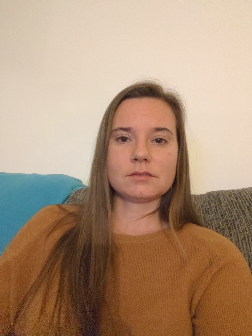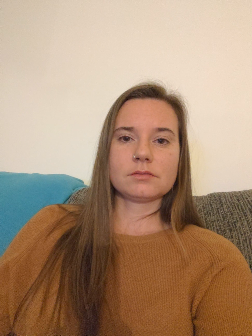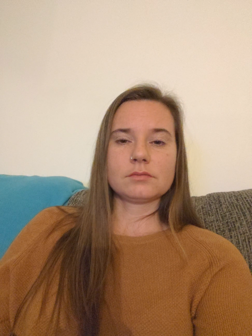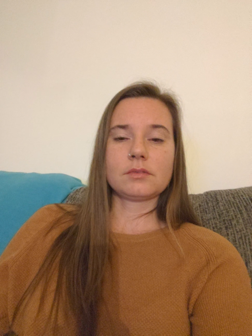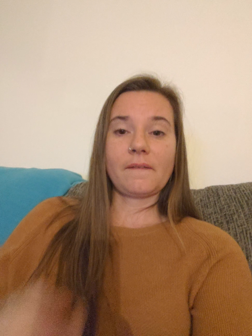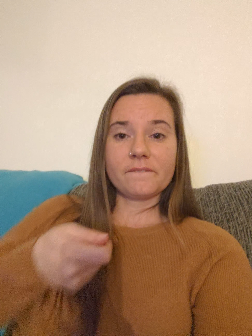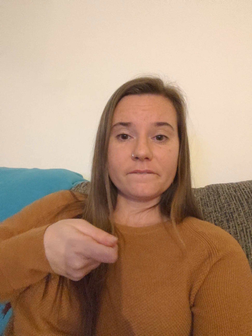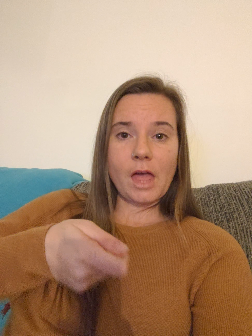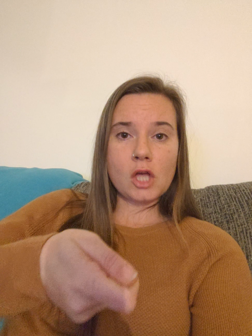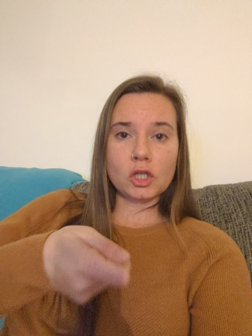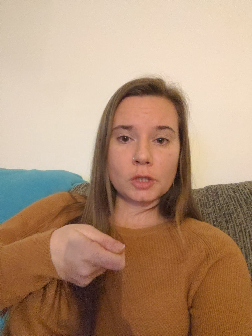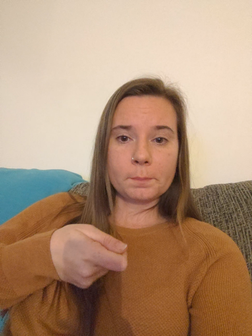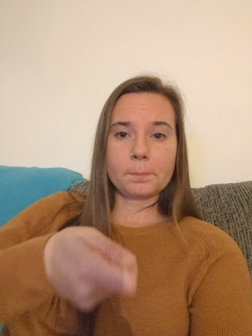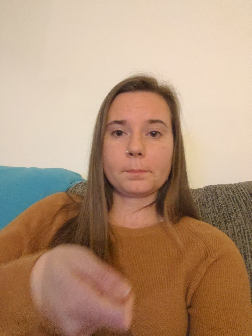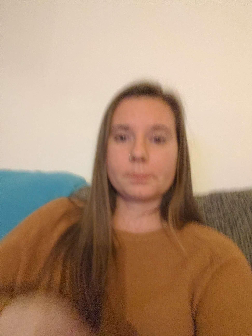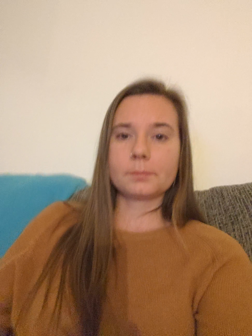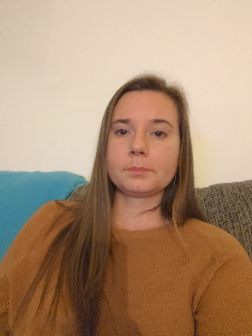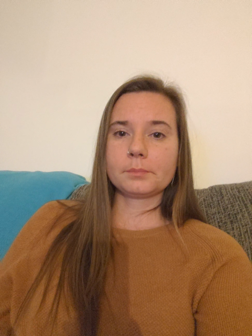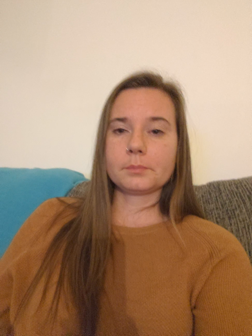vacuum